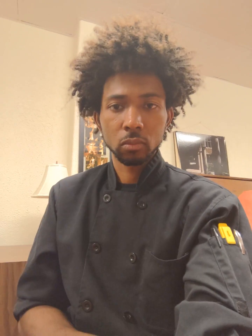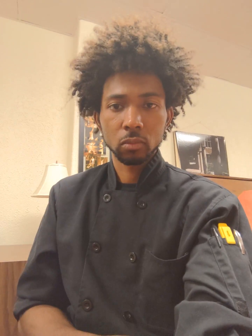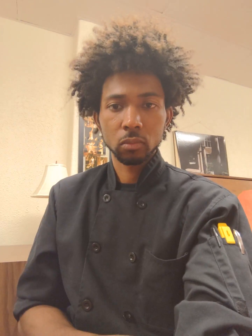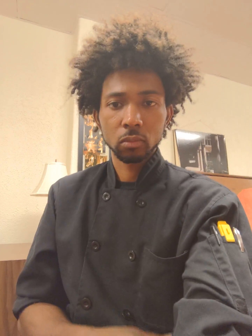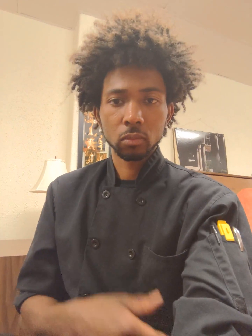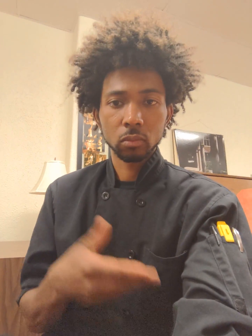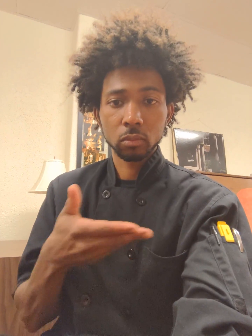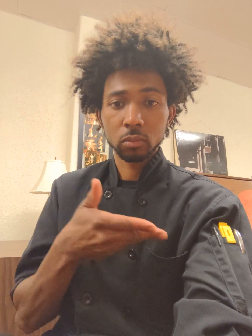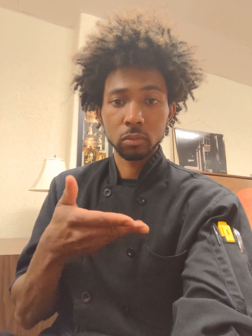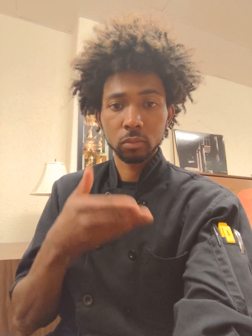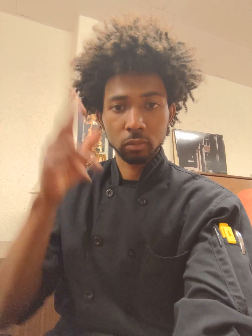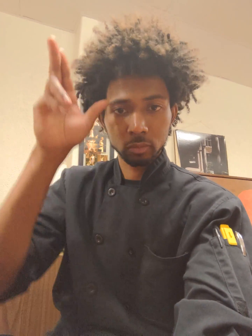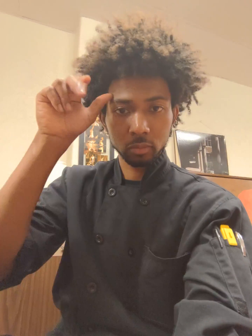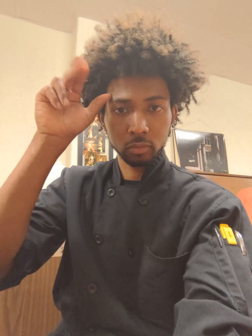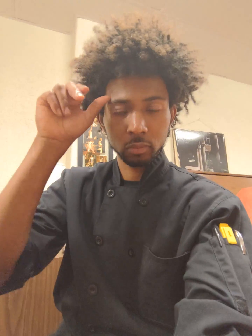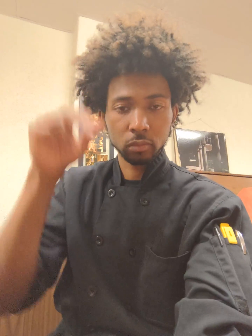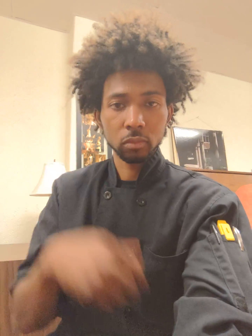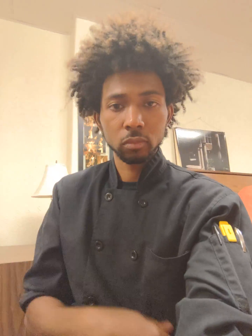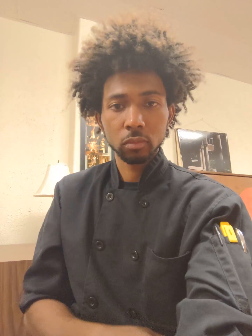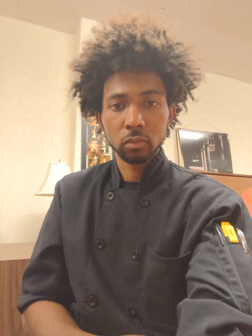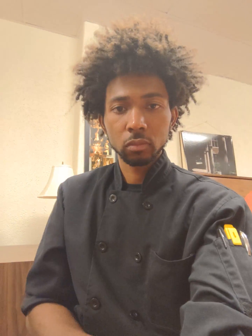pony